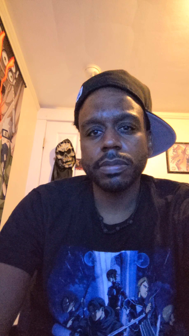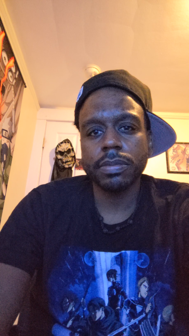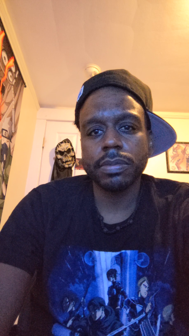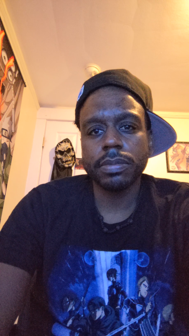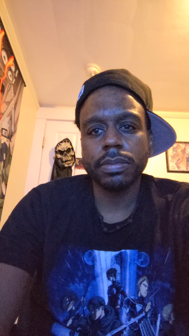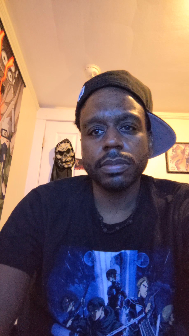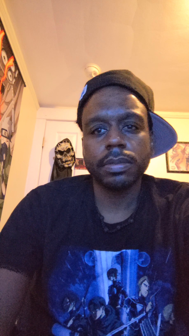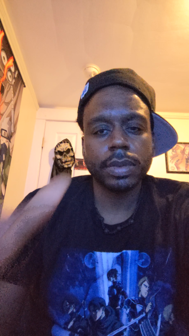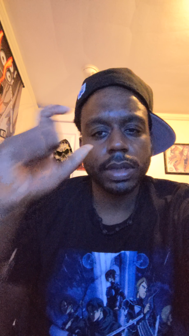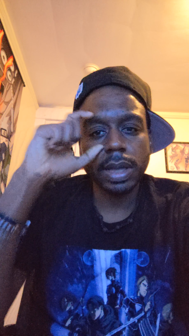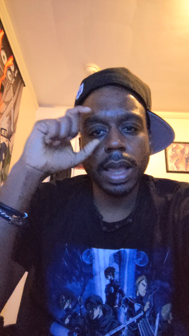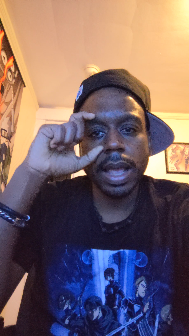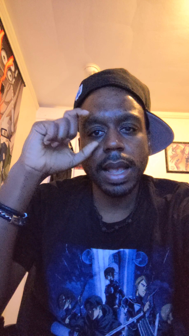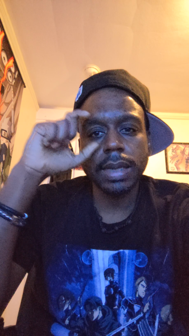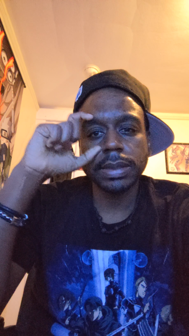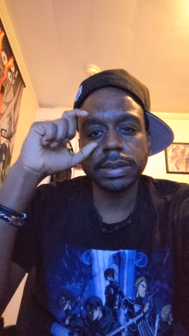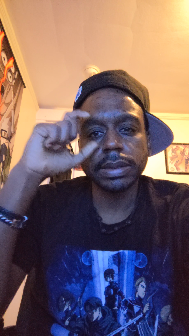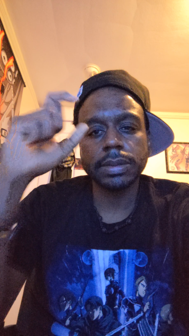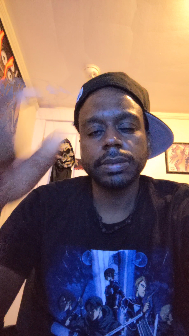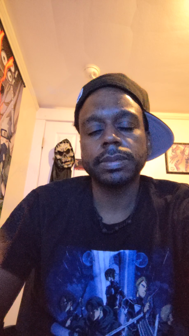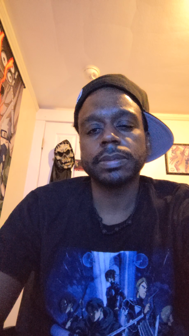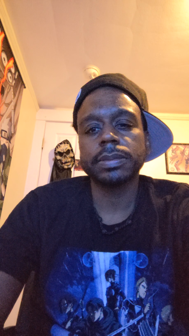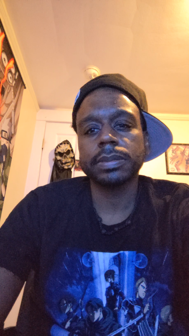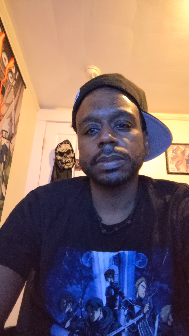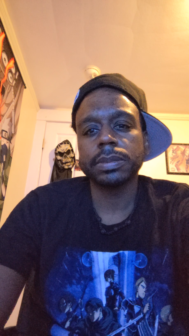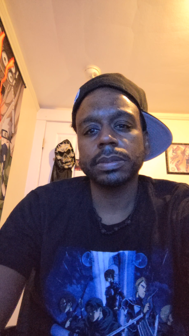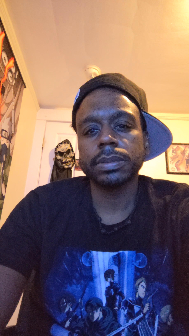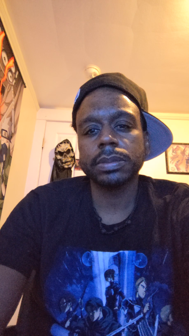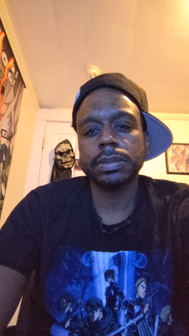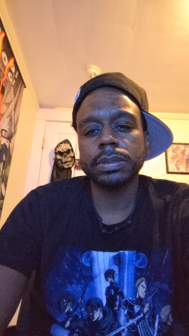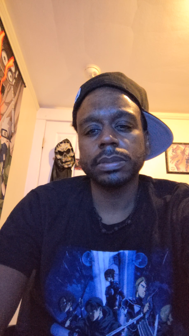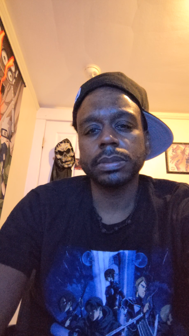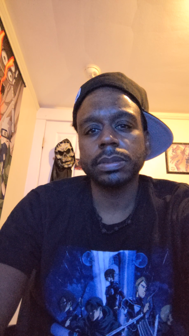glasses